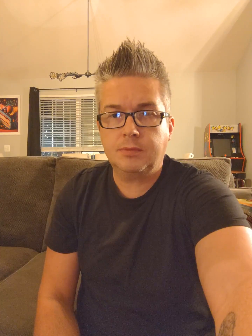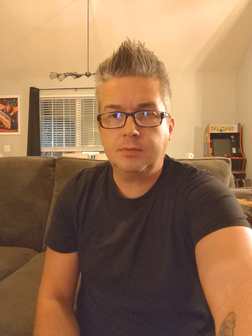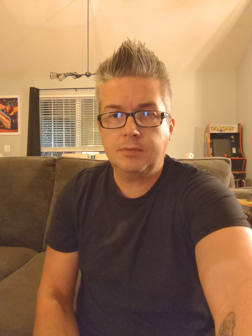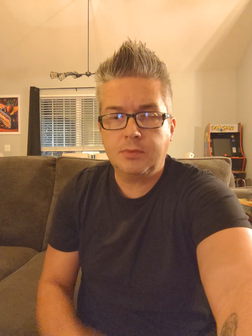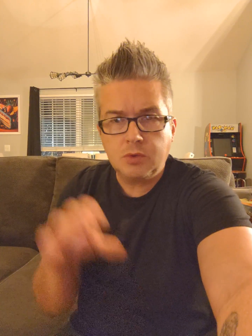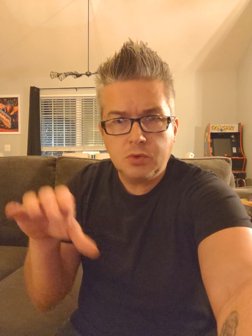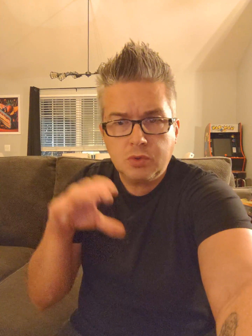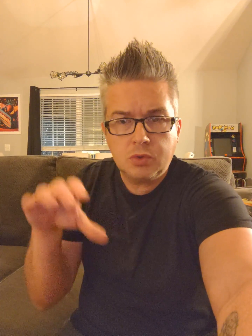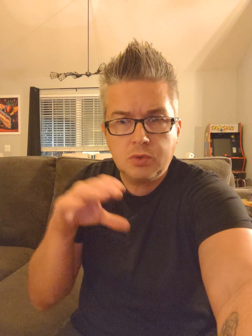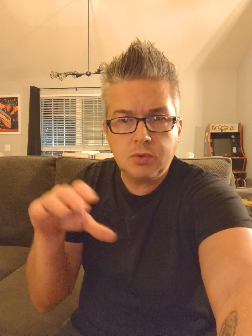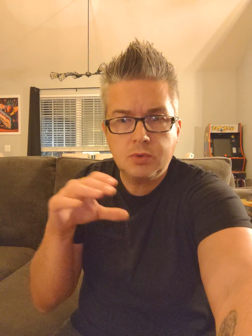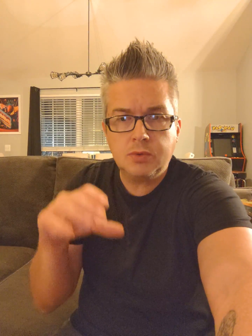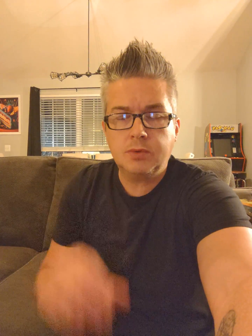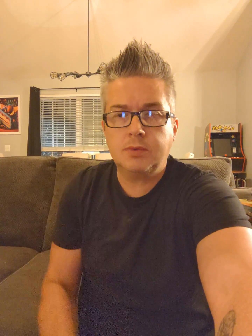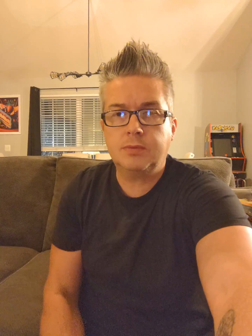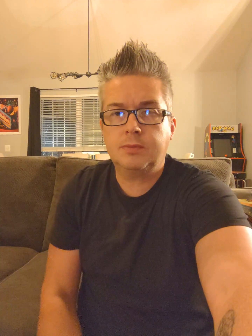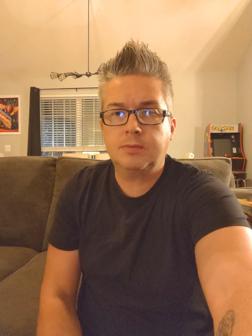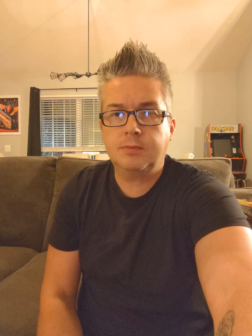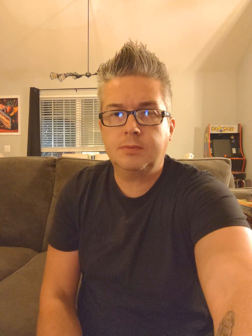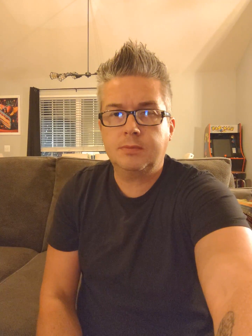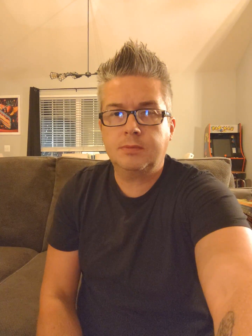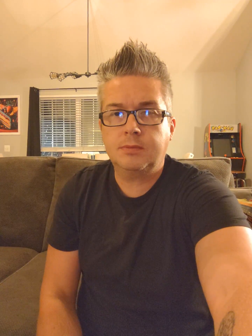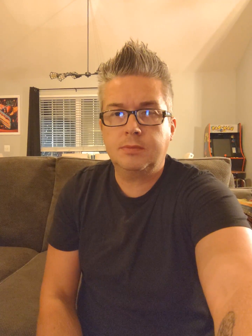does